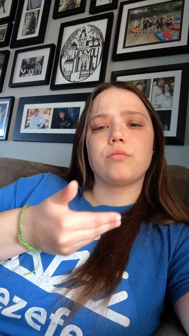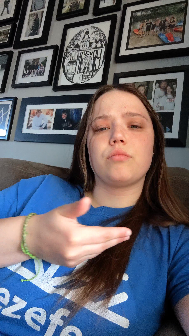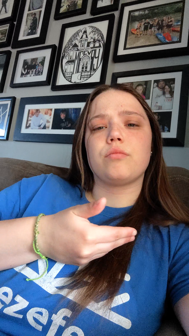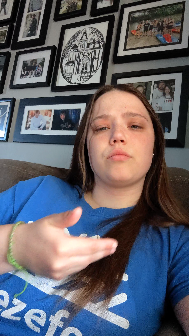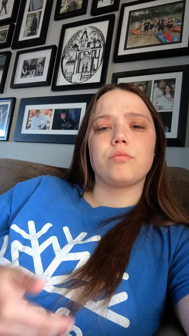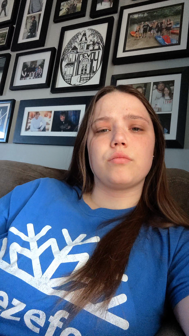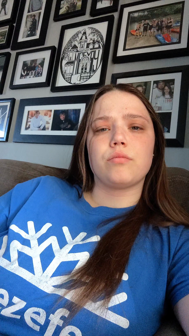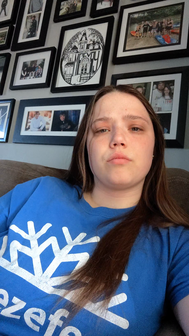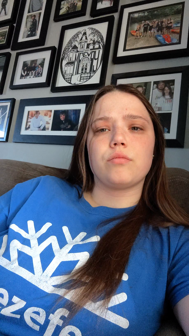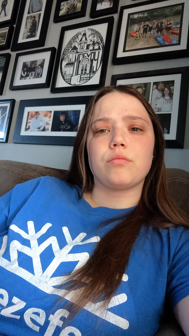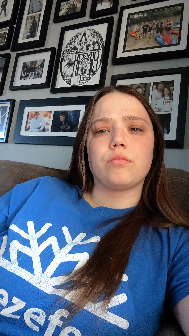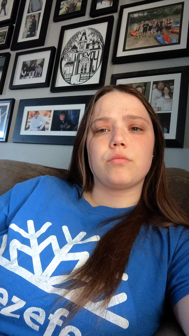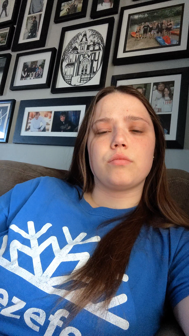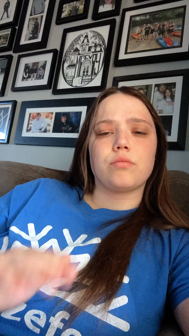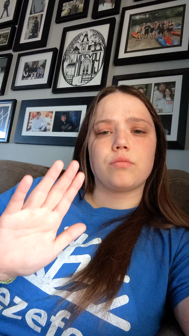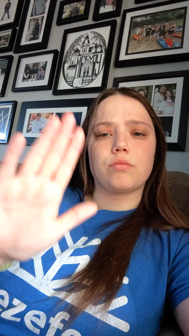push